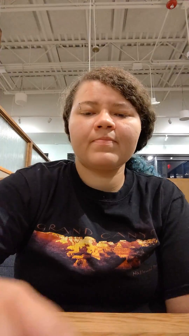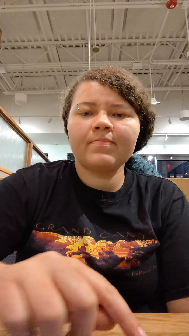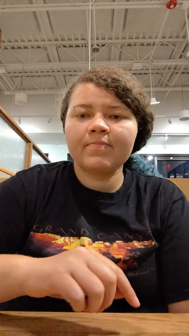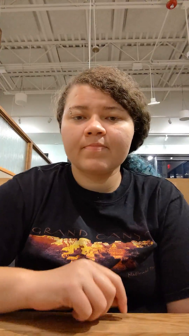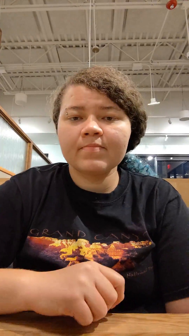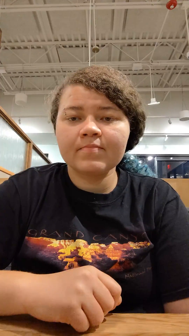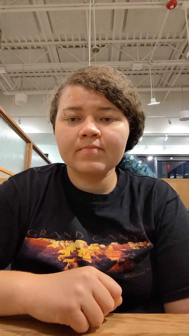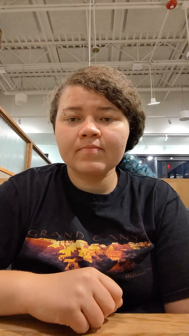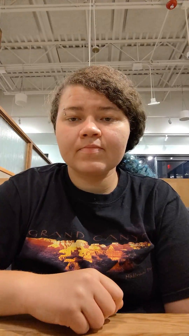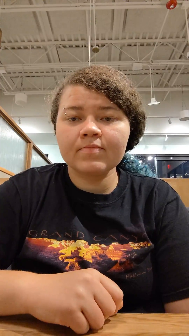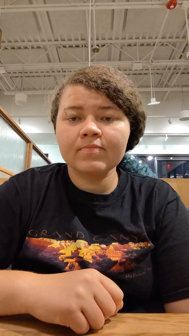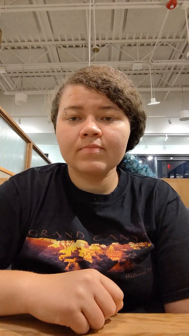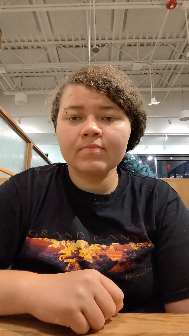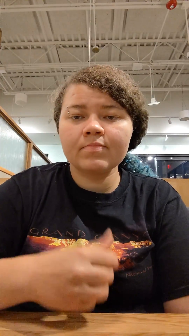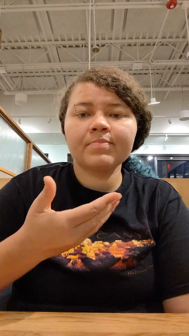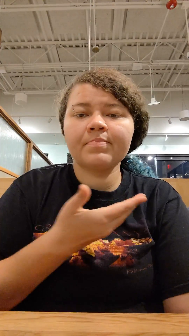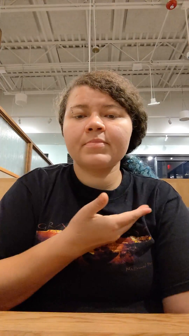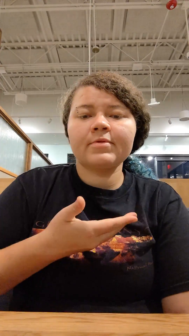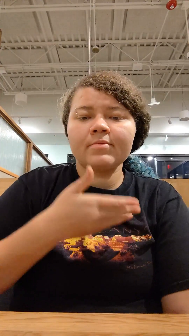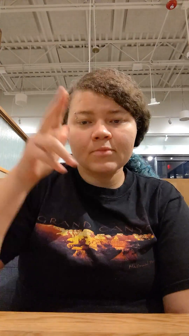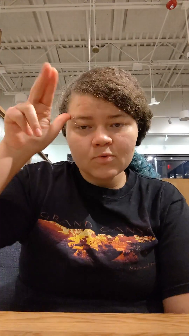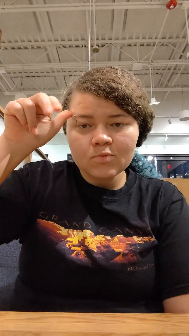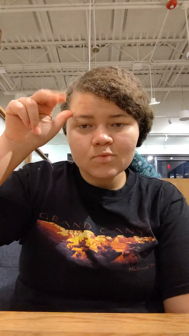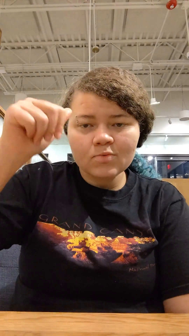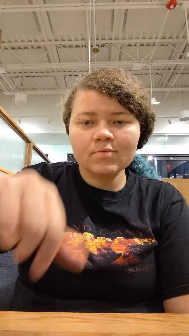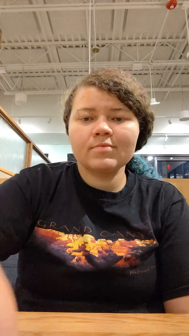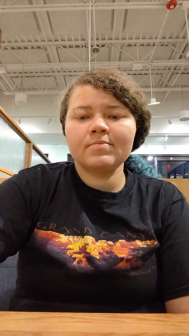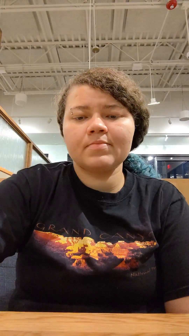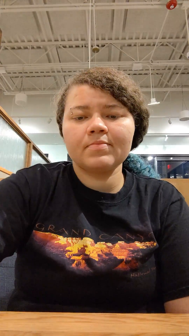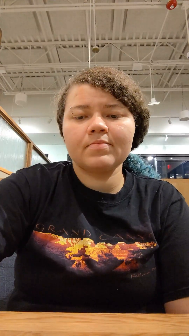pony